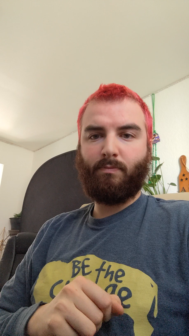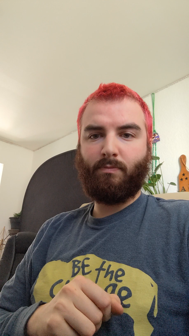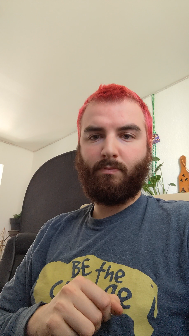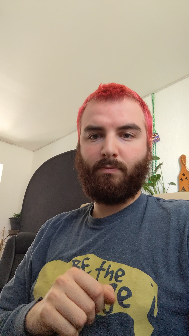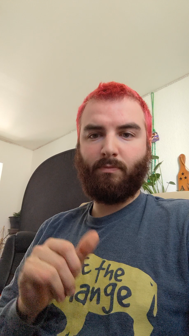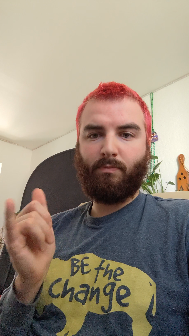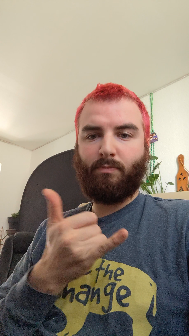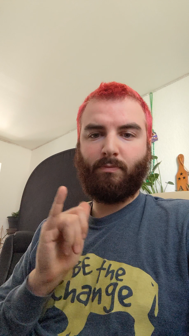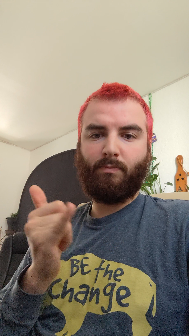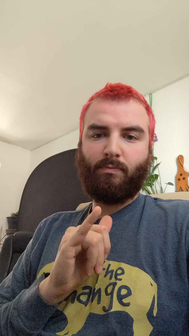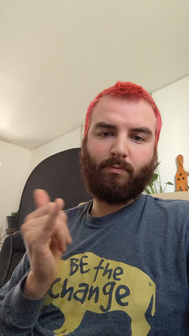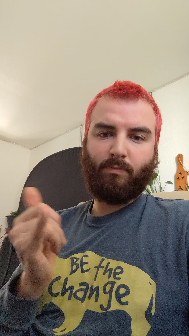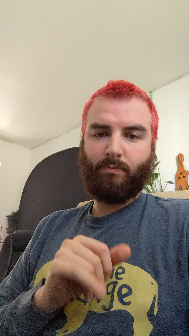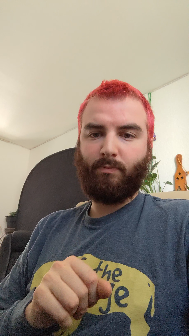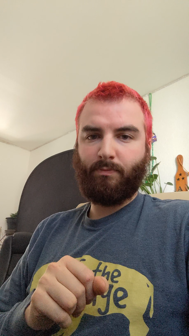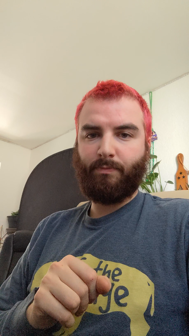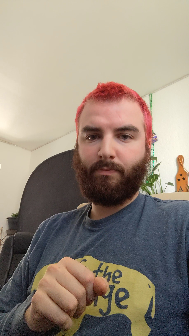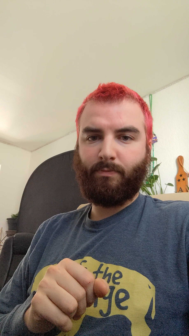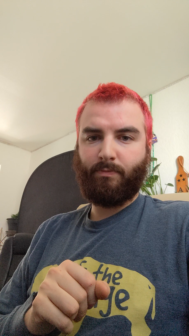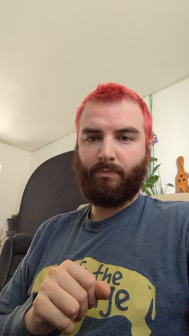play